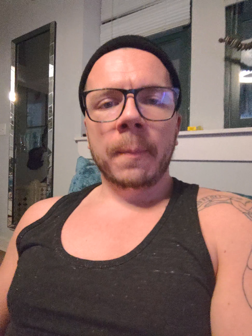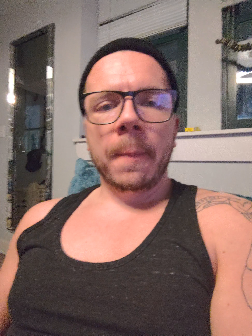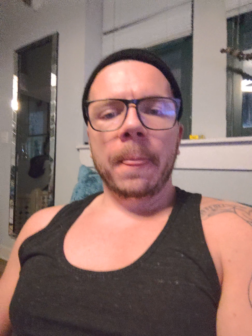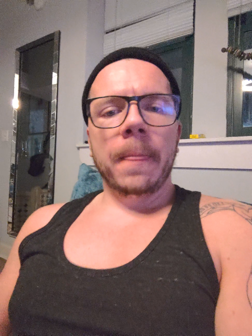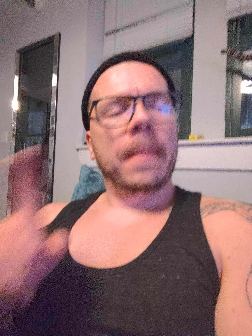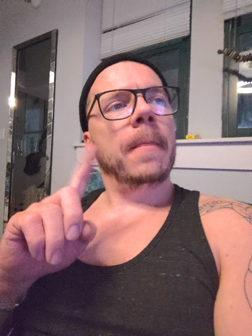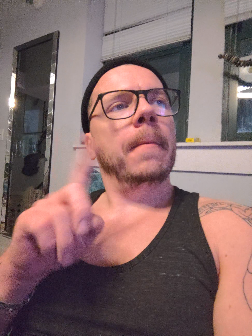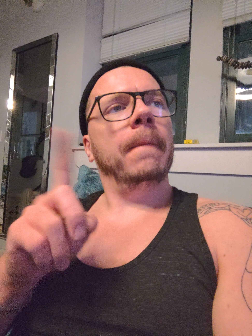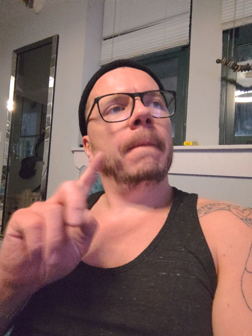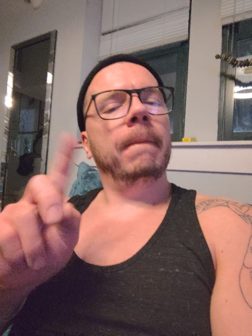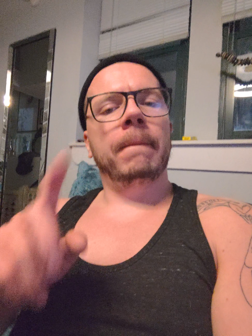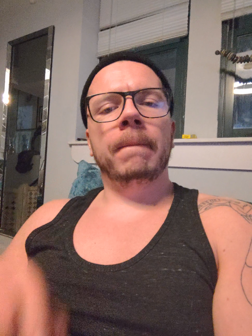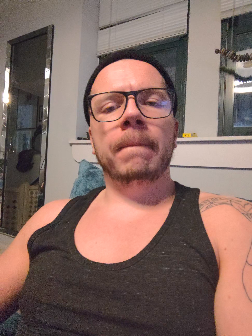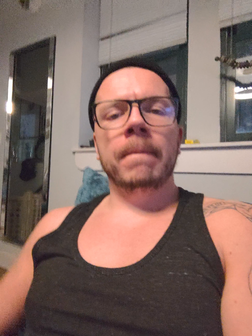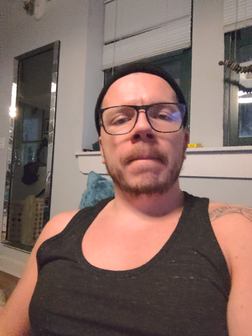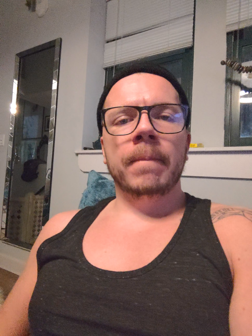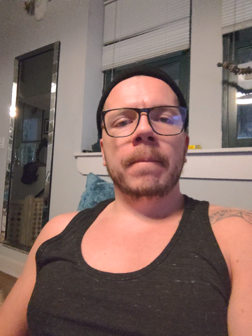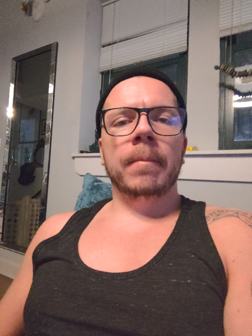where